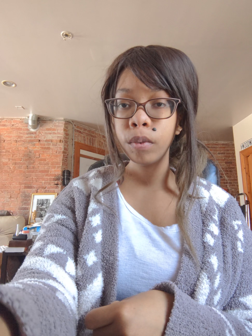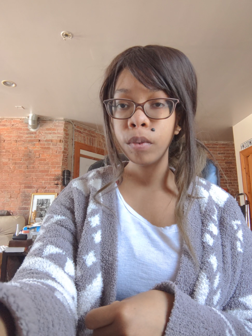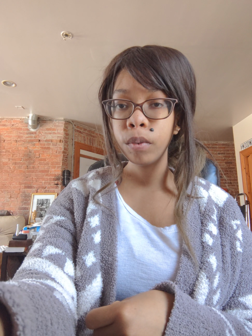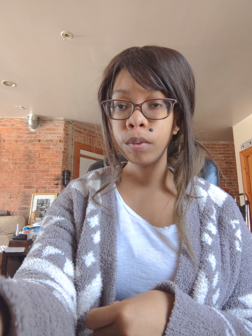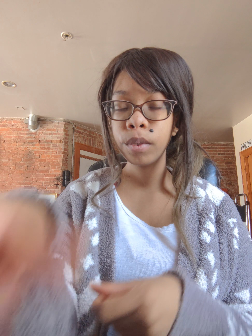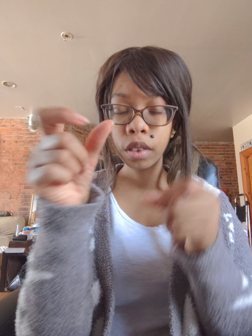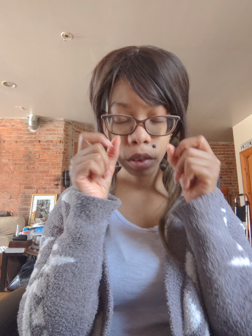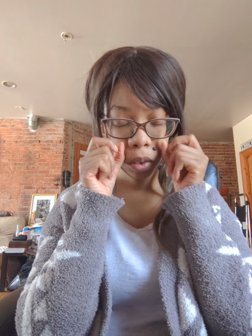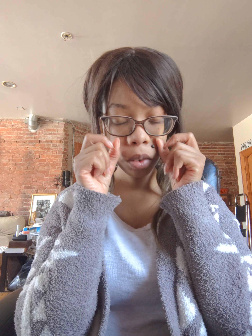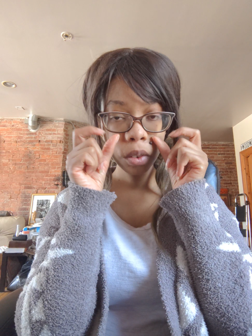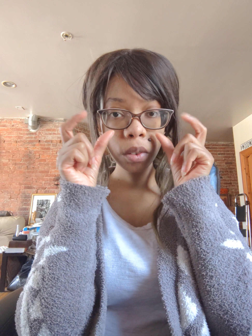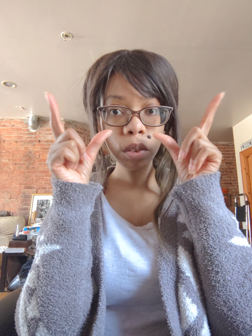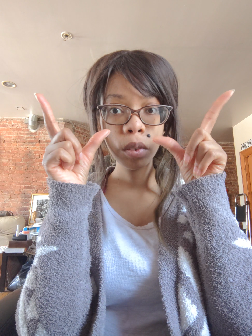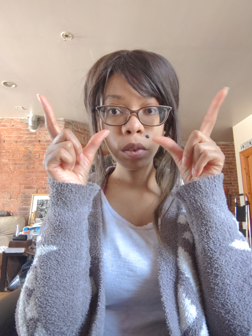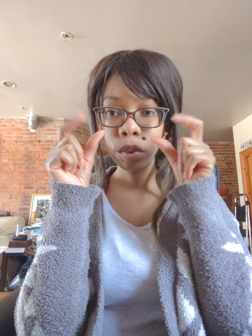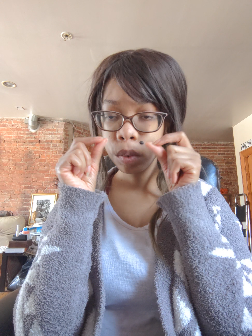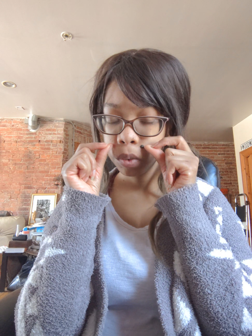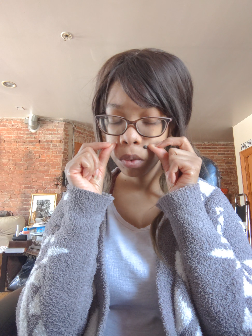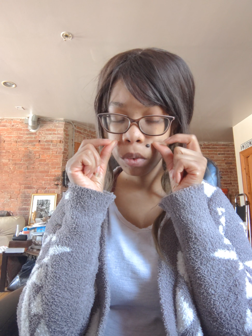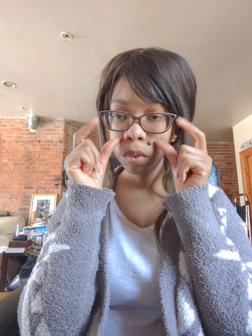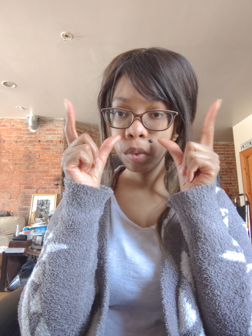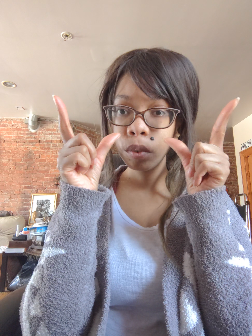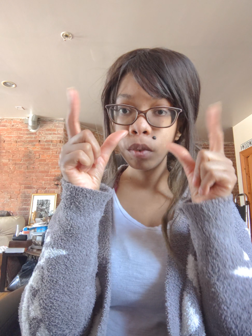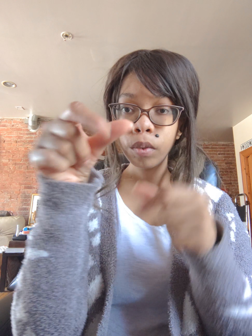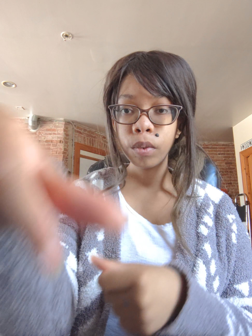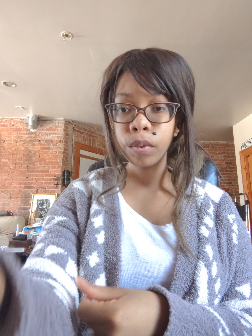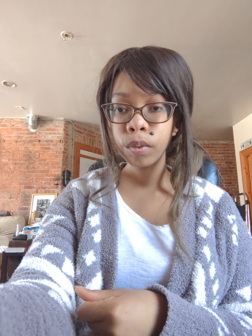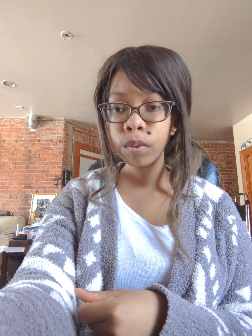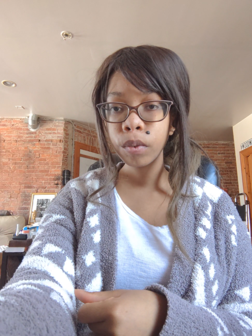wake